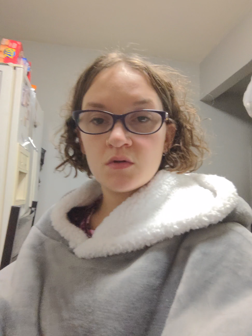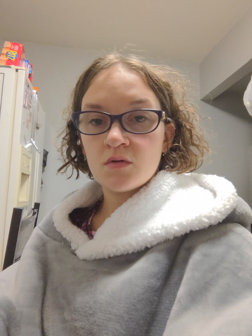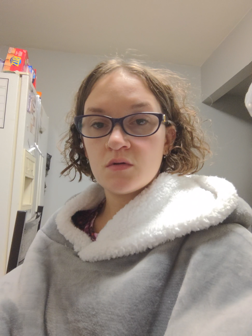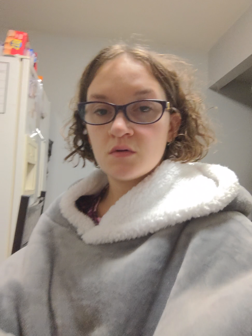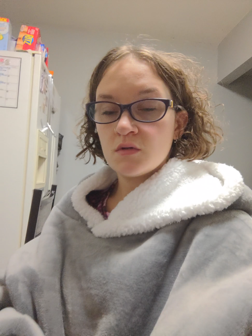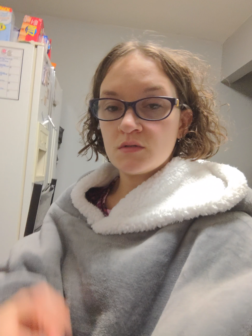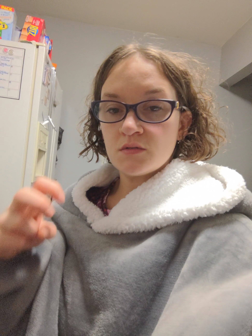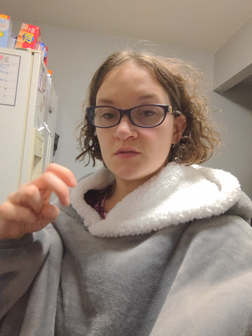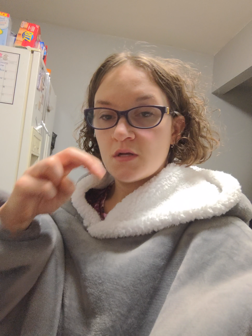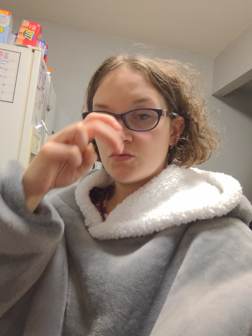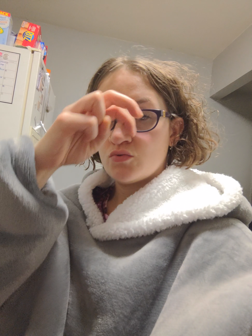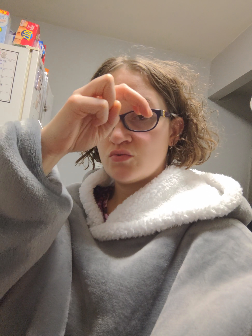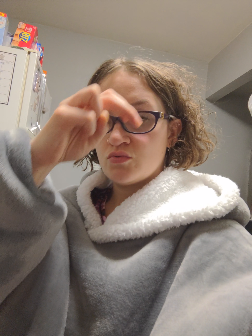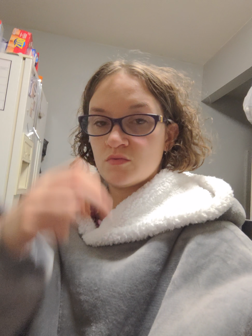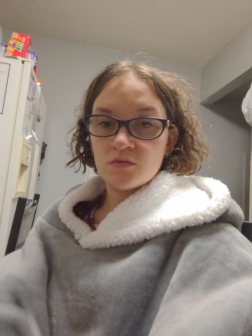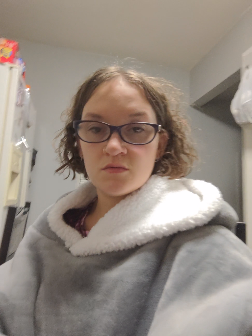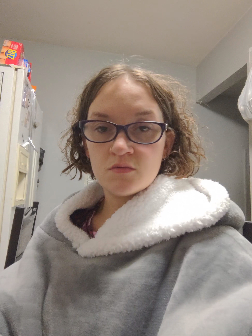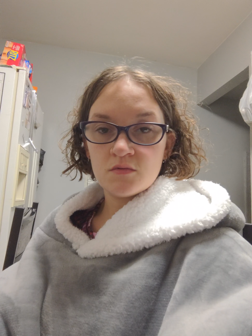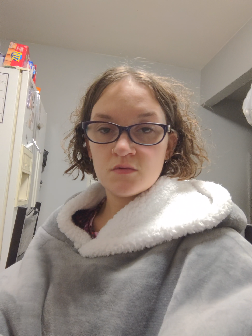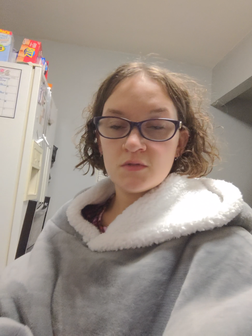stairs